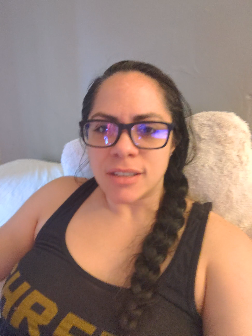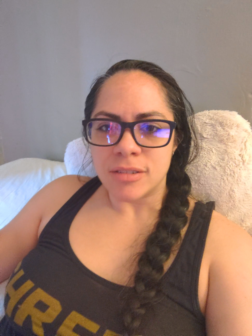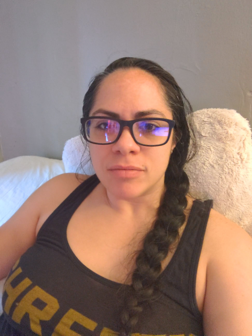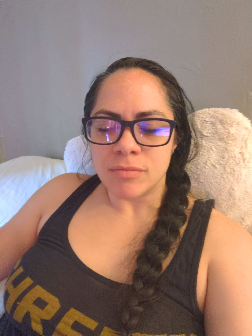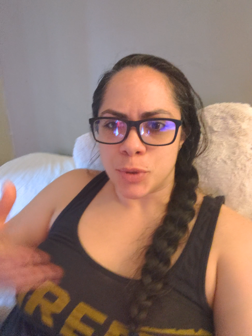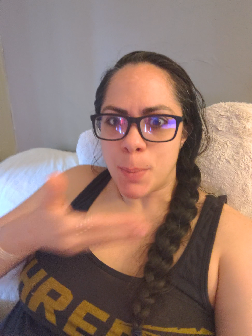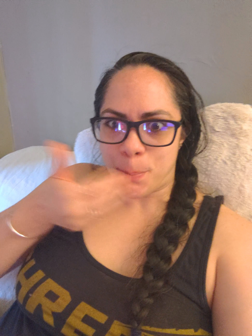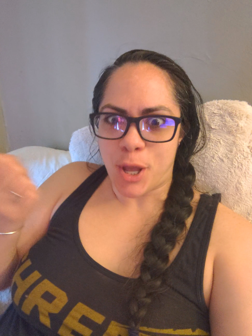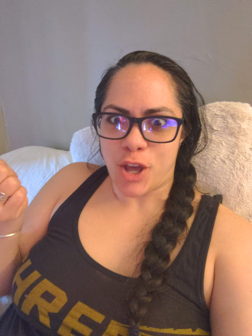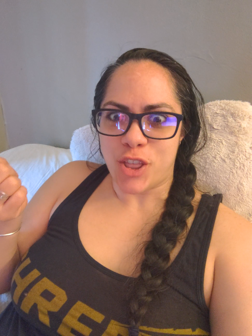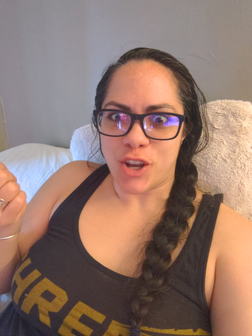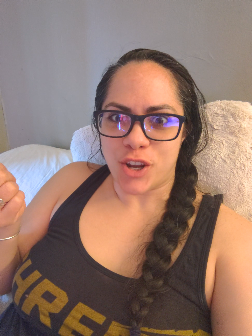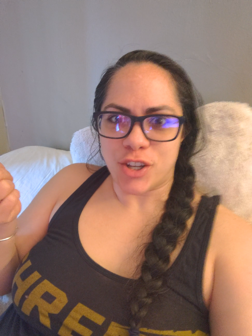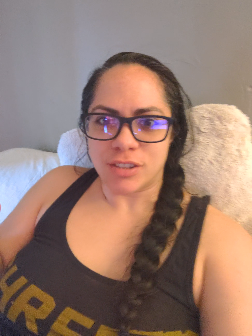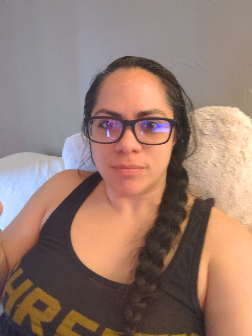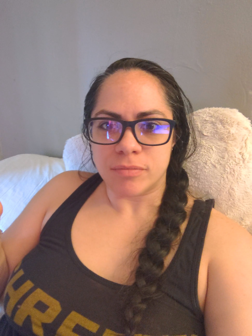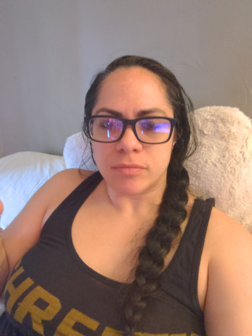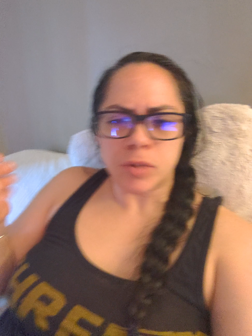better